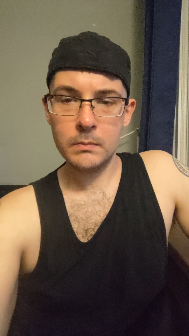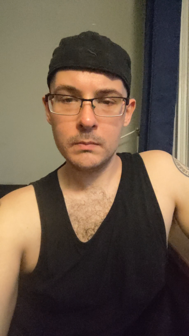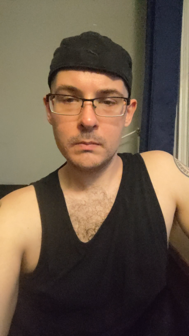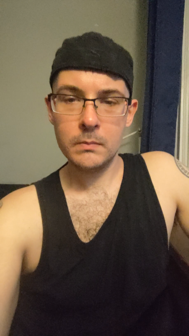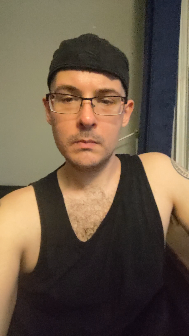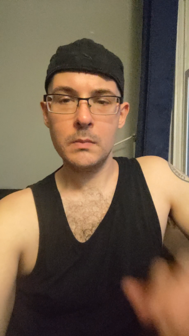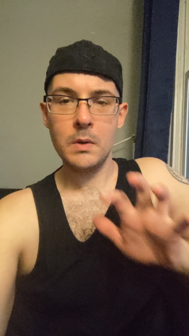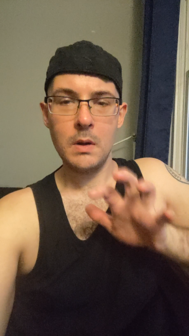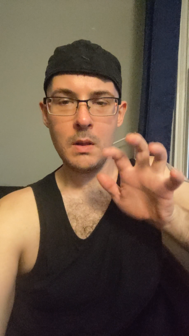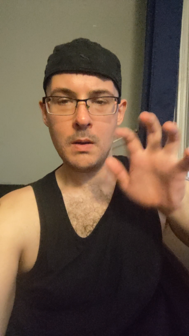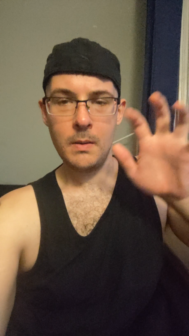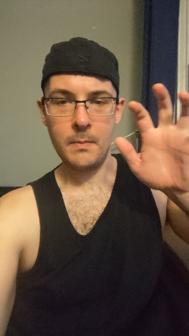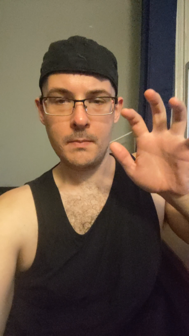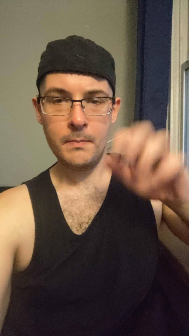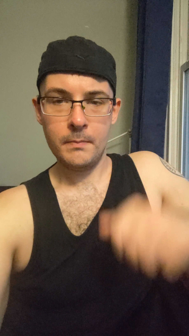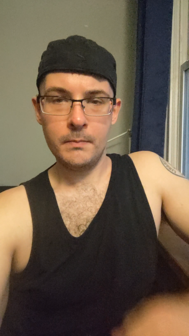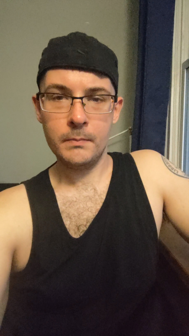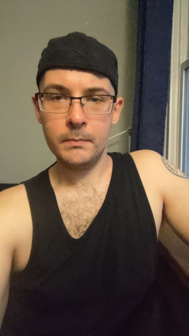climb